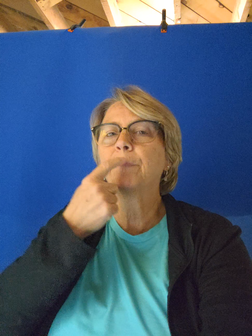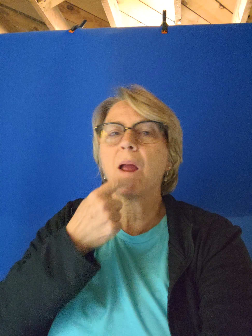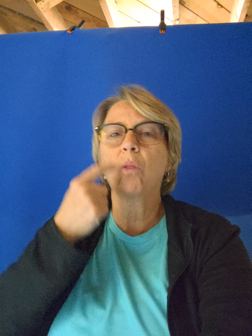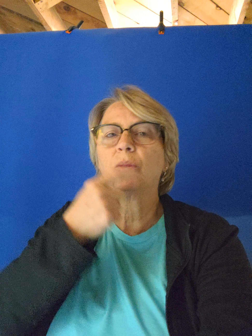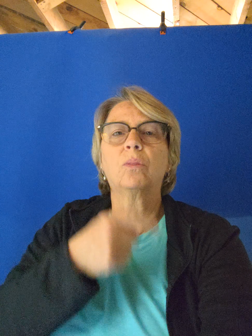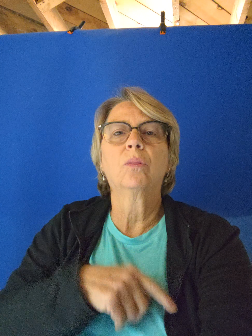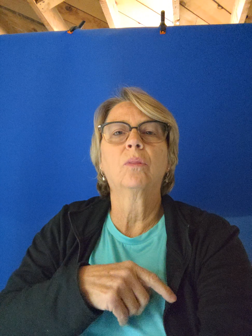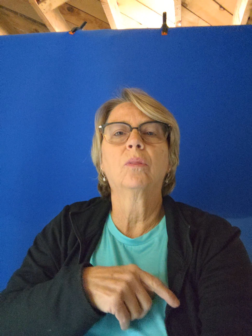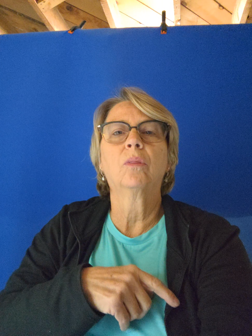mouth